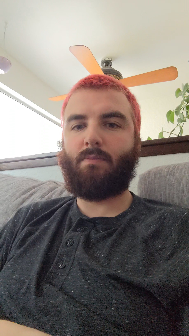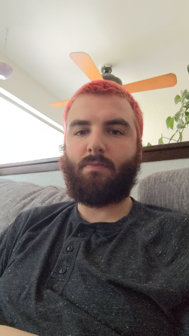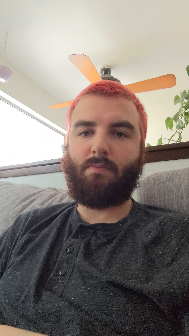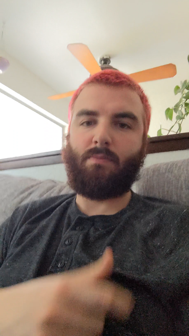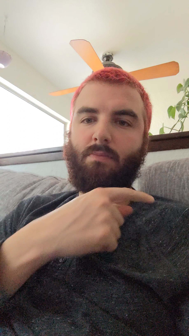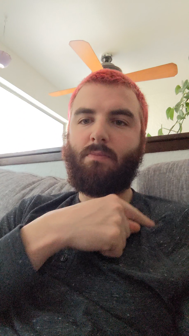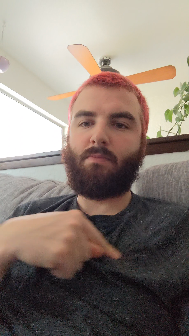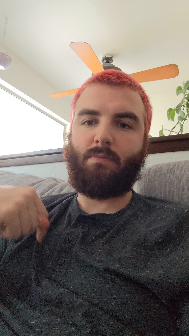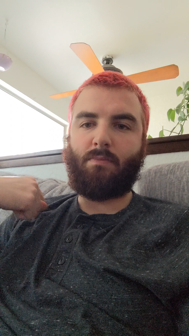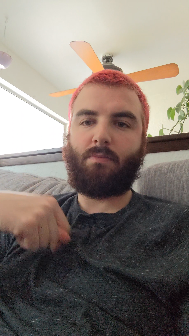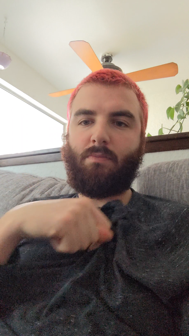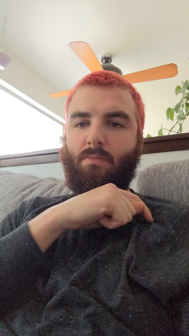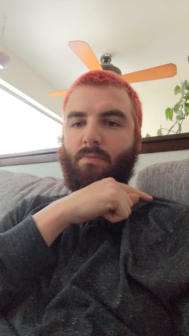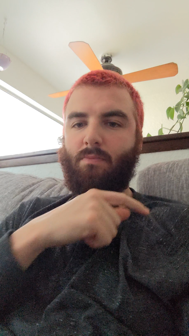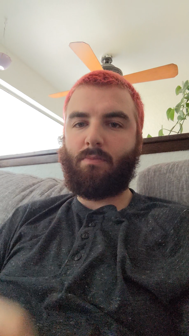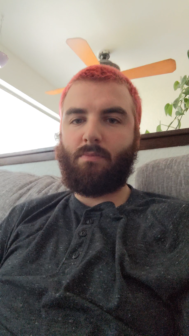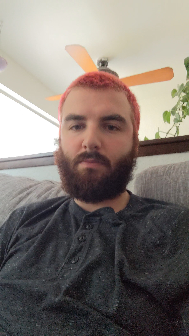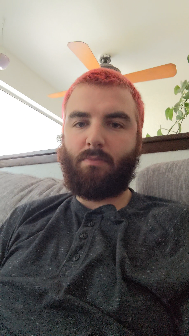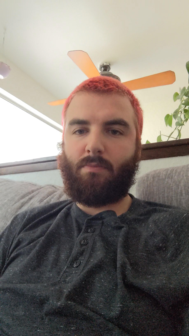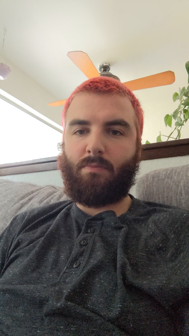bib